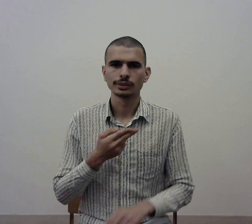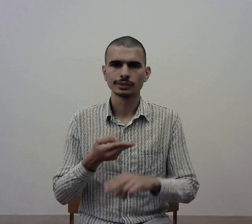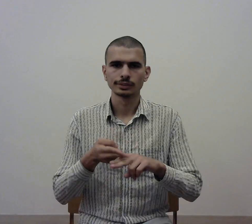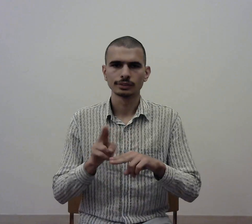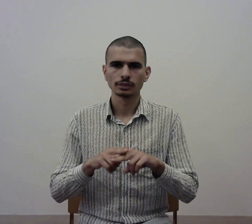bu